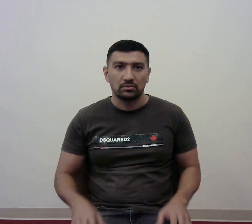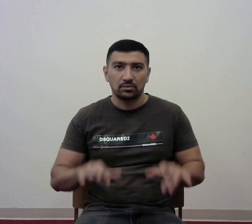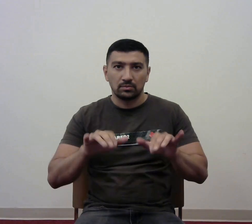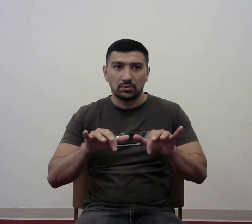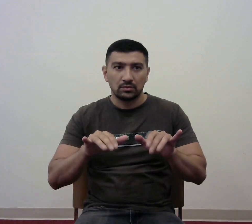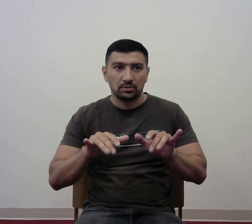kompüter